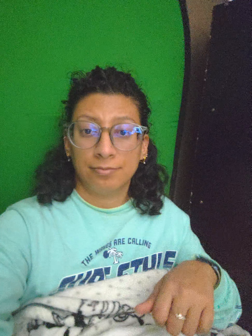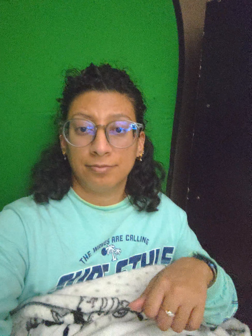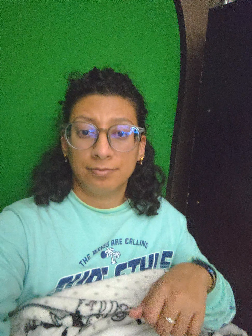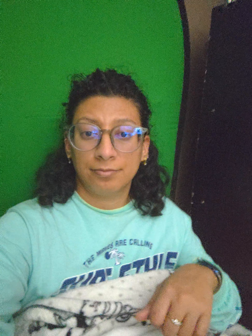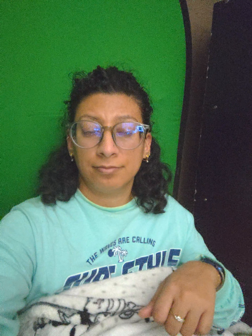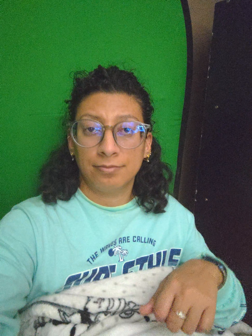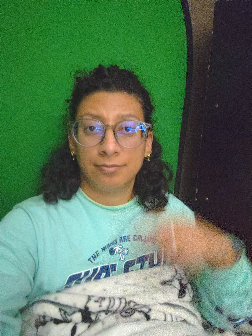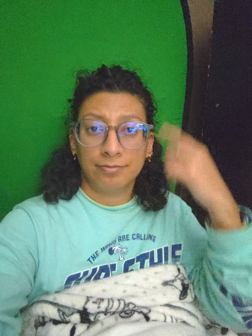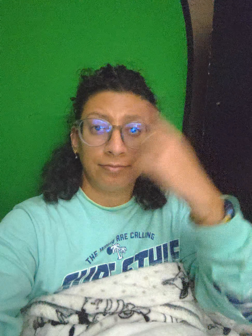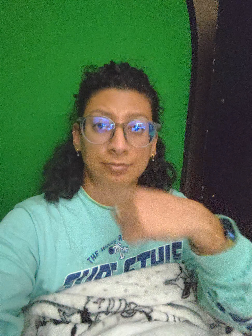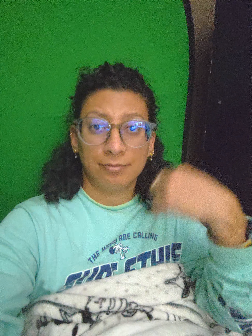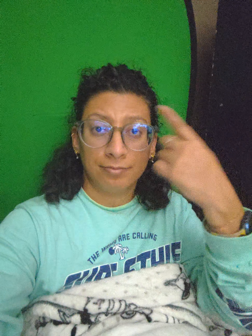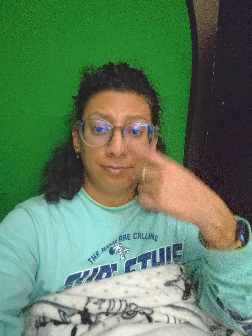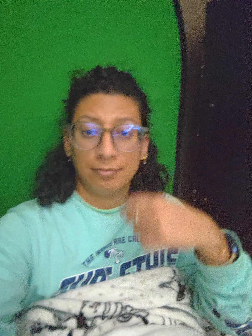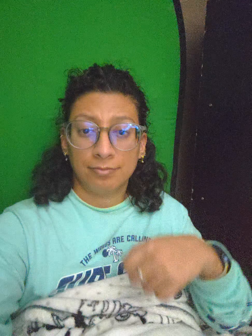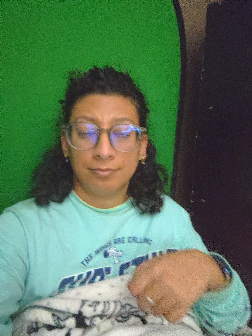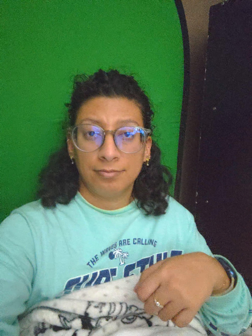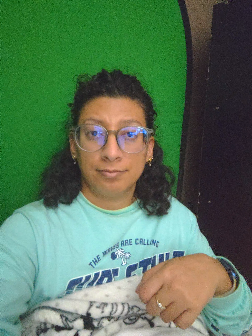face